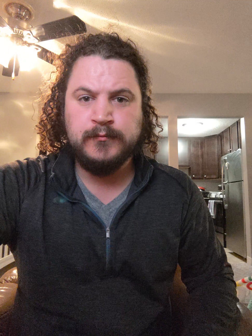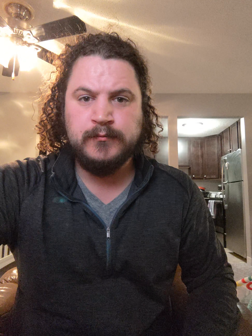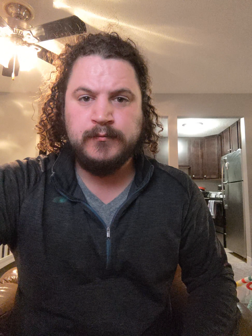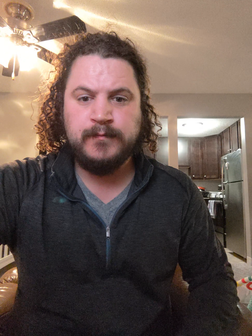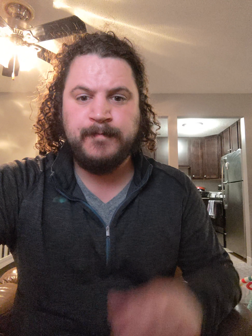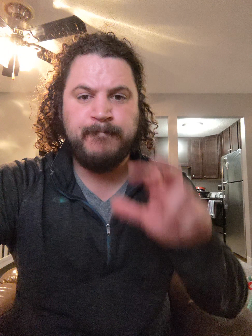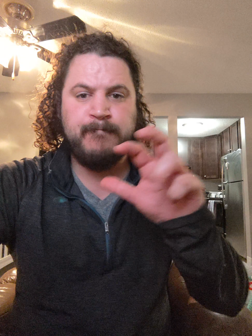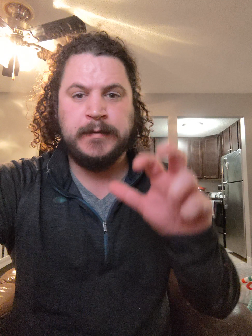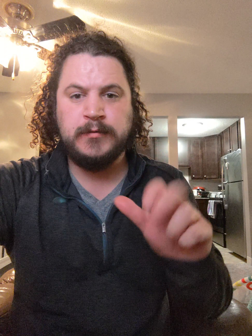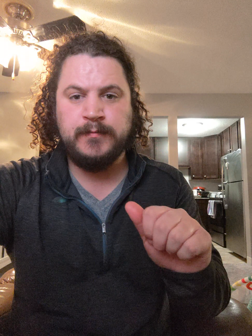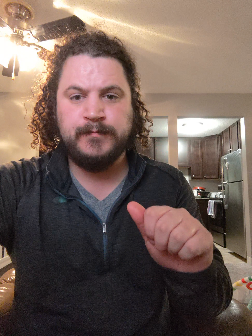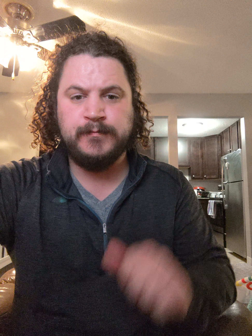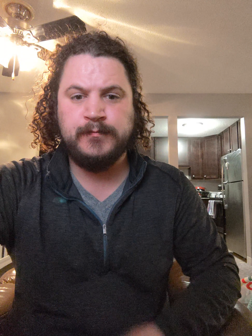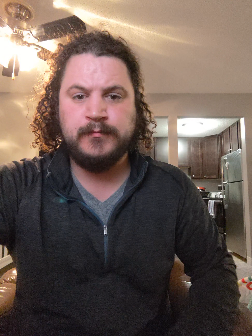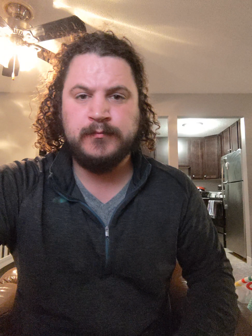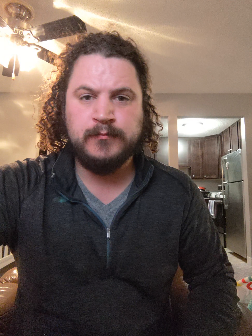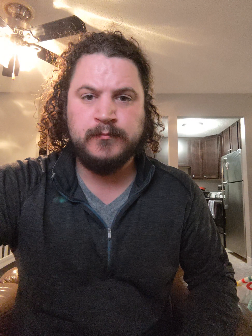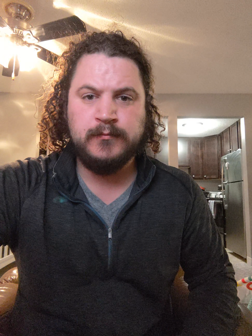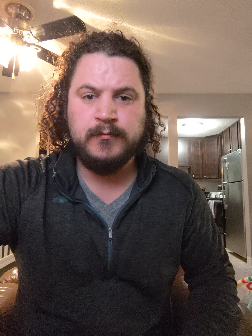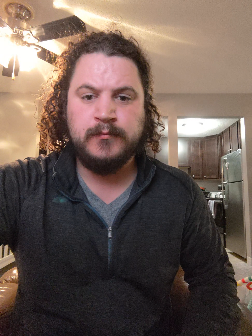pizza